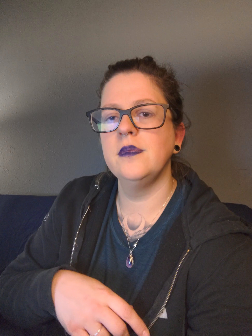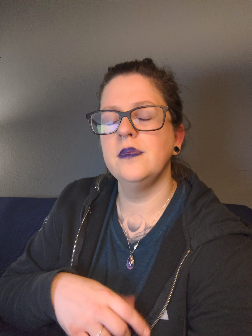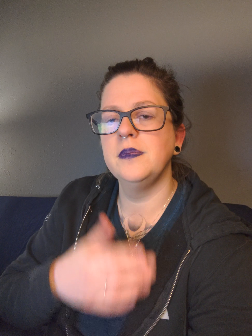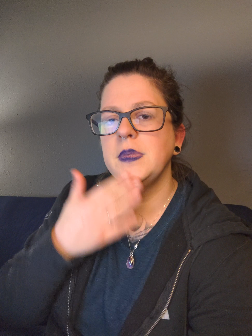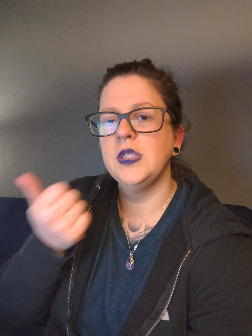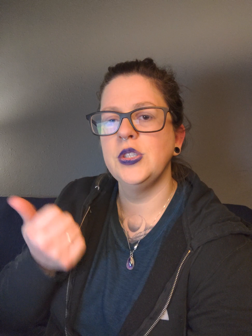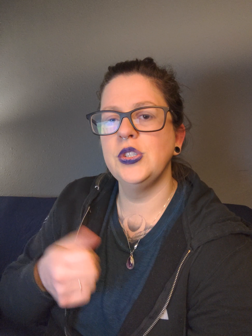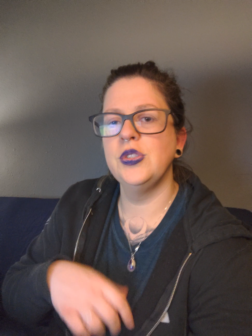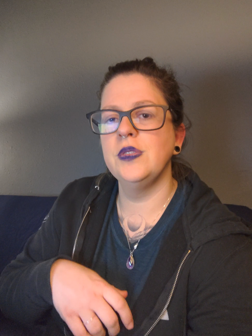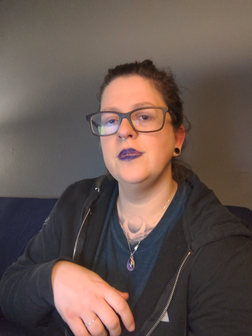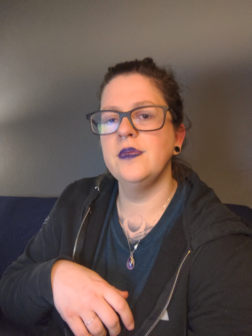better